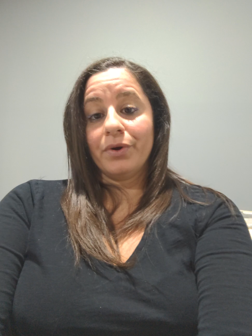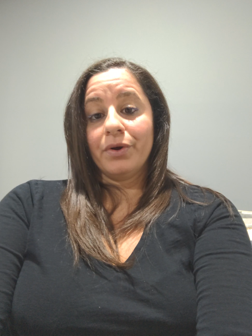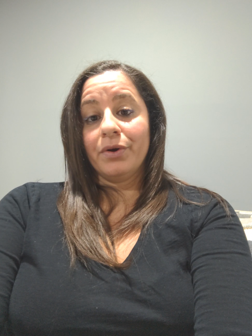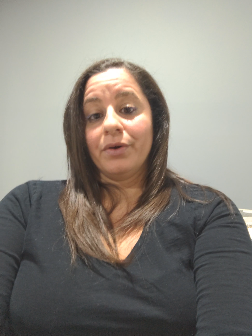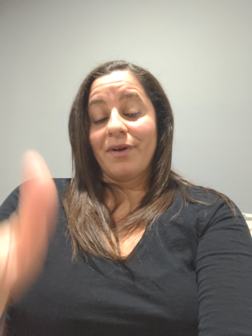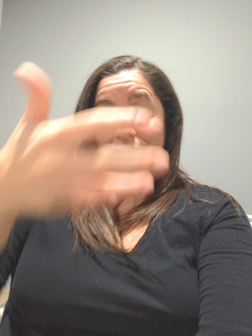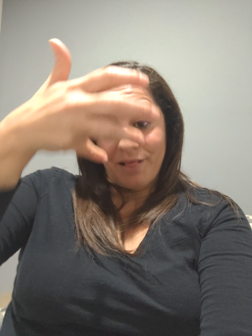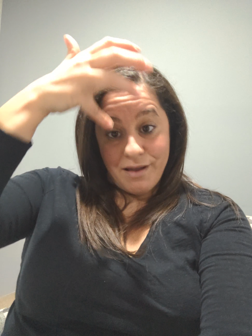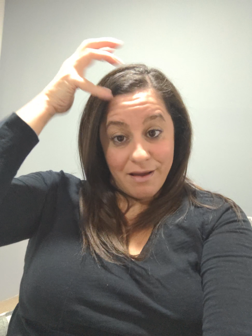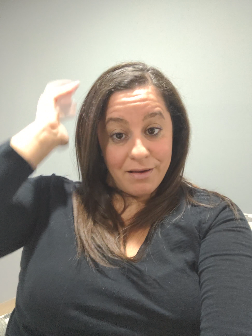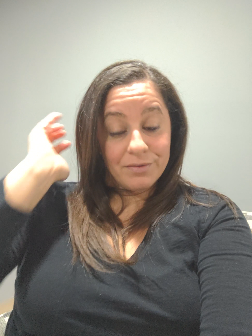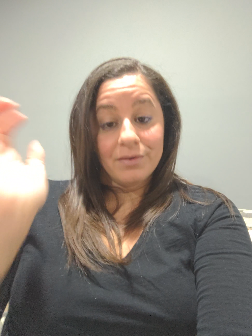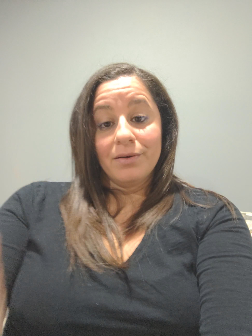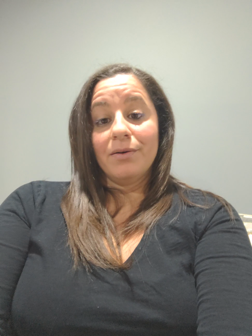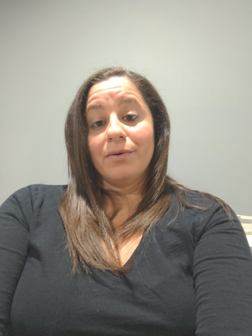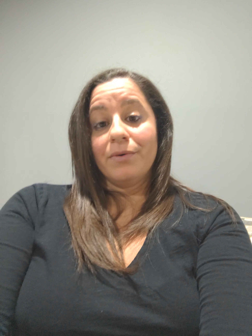lion